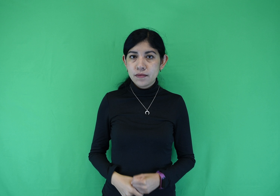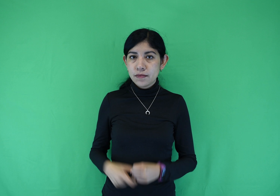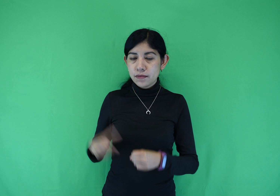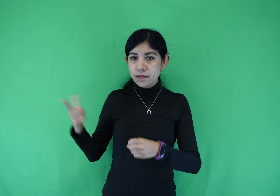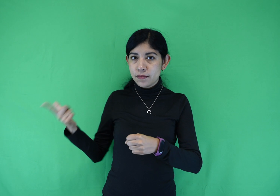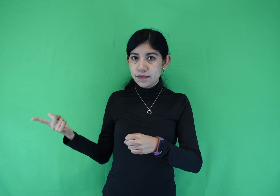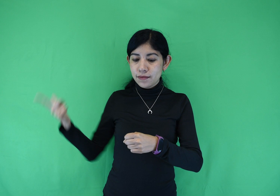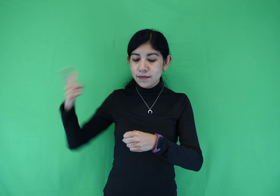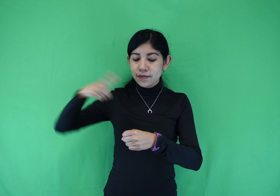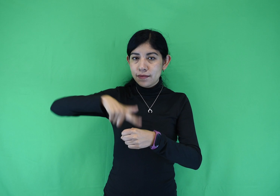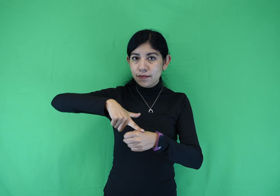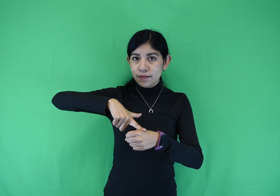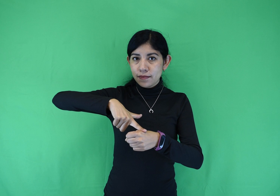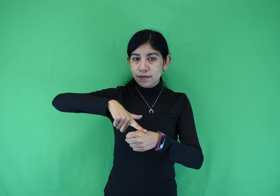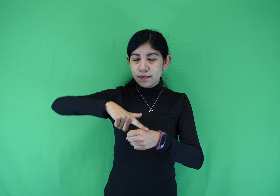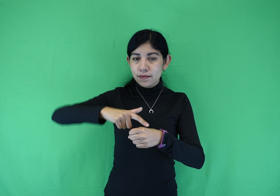hospital